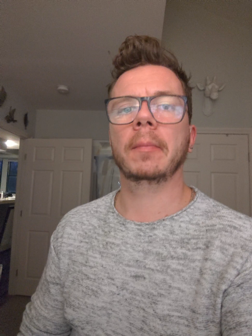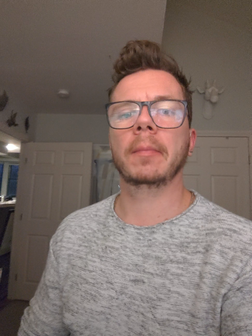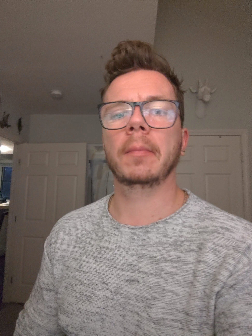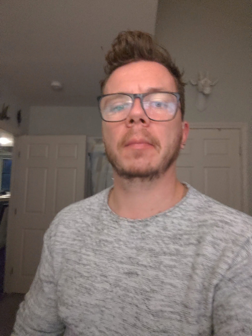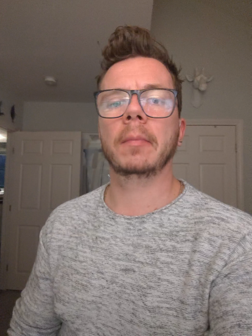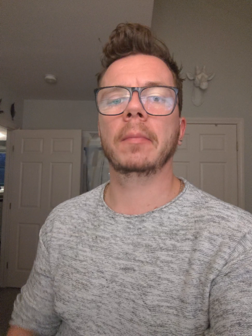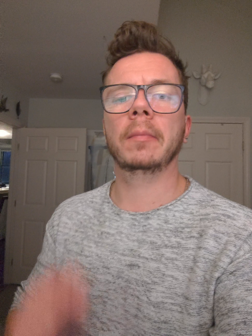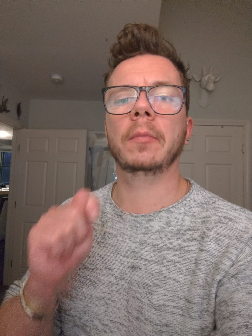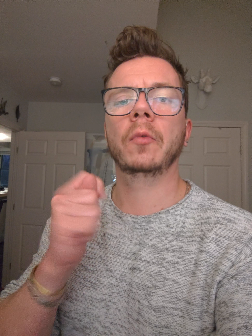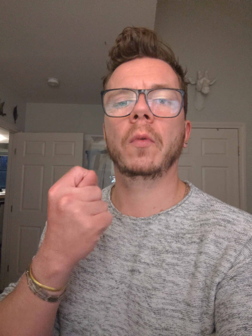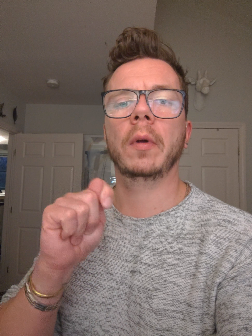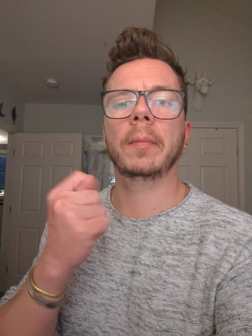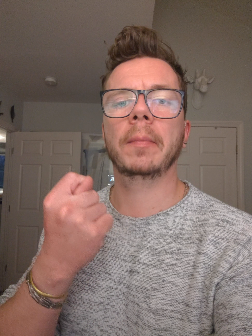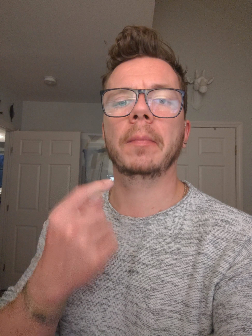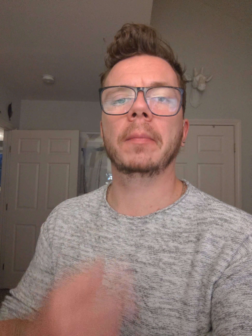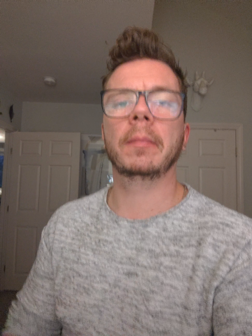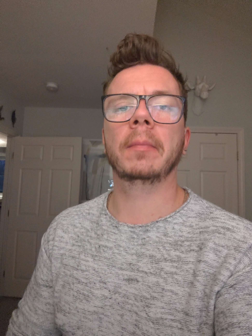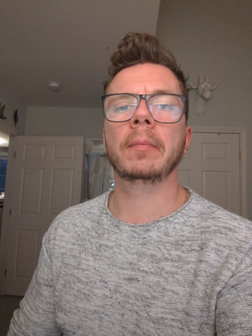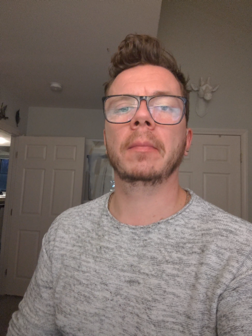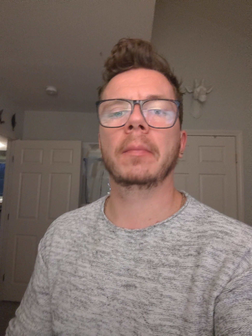toy